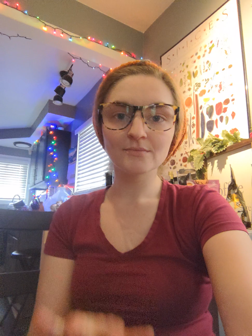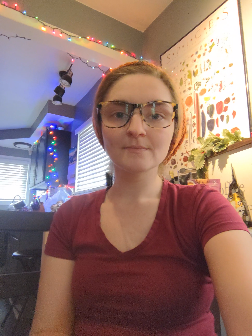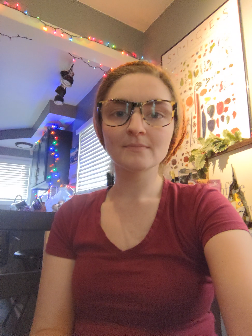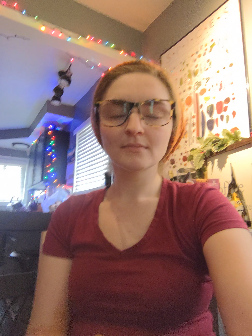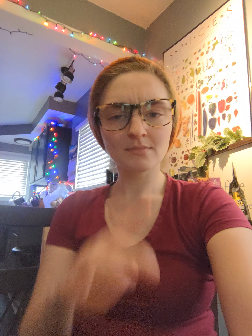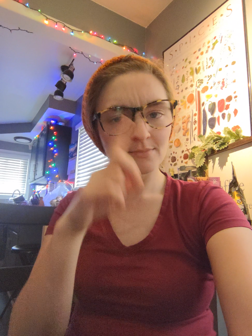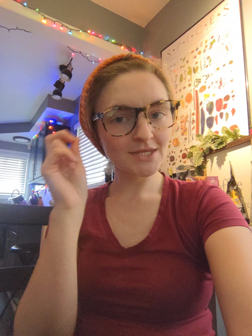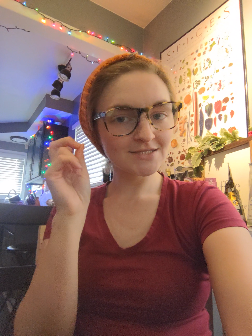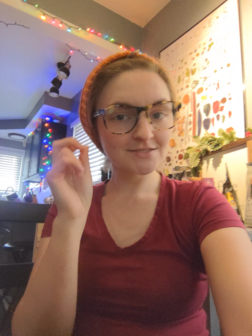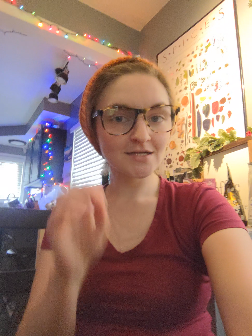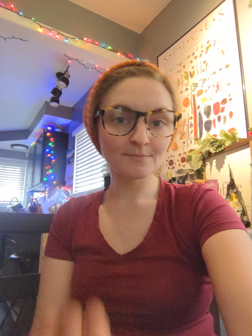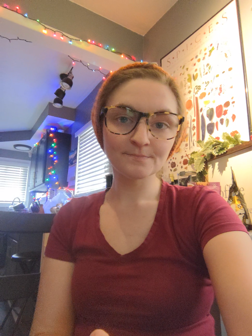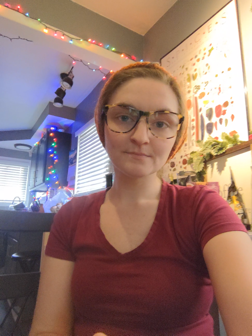because